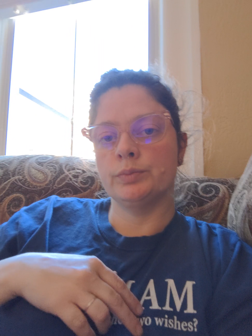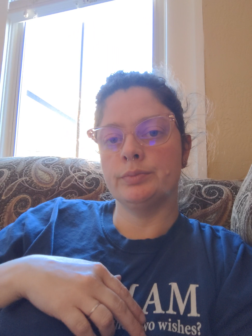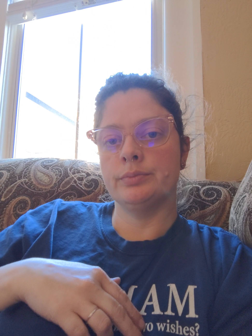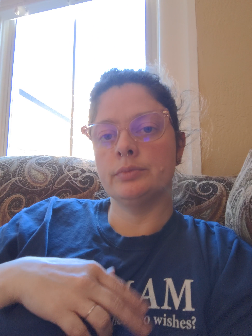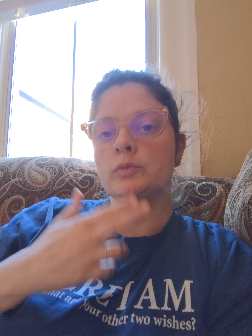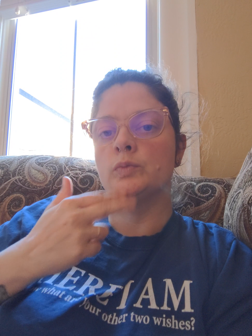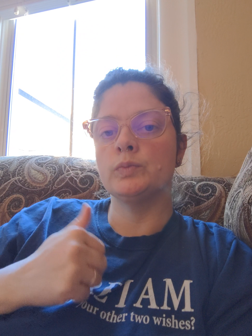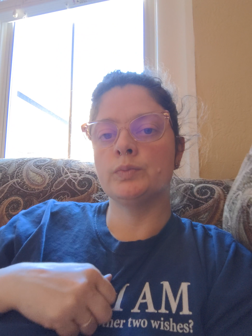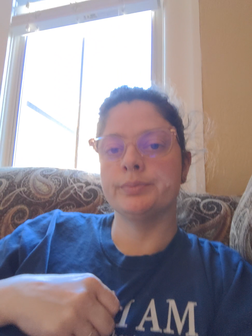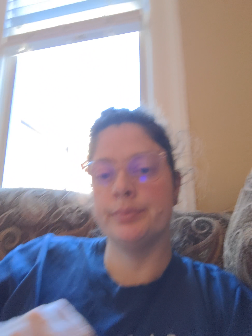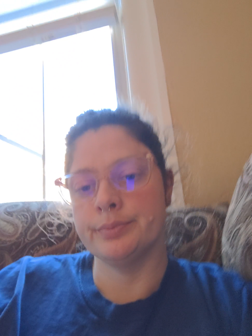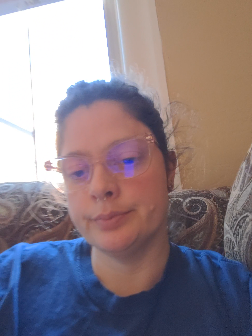cute